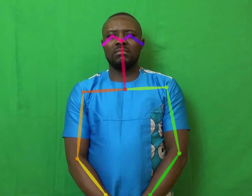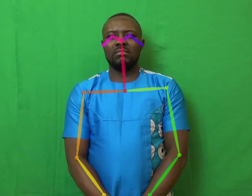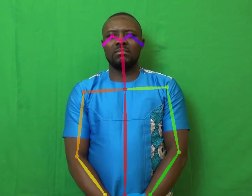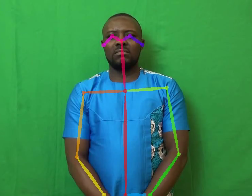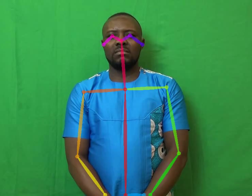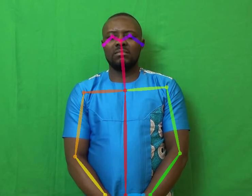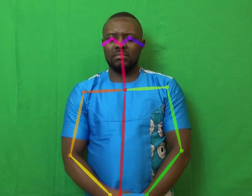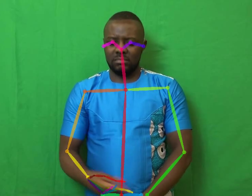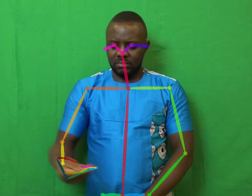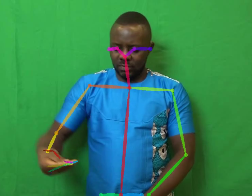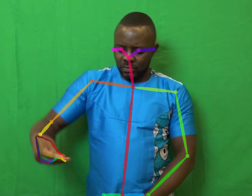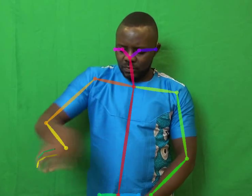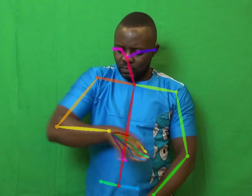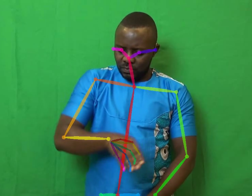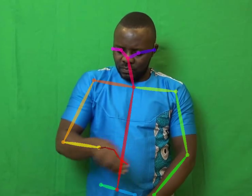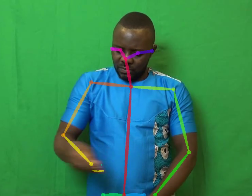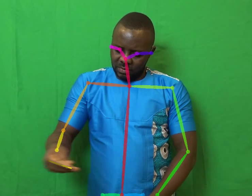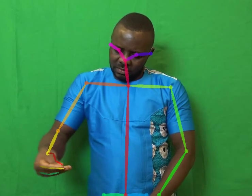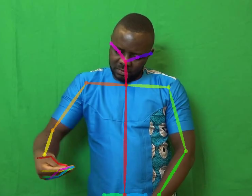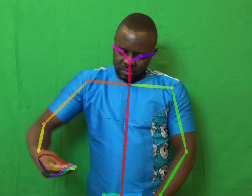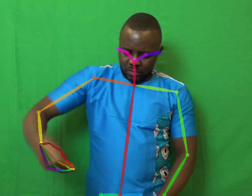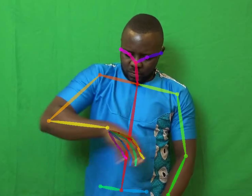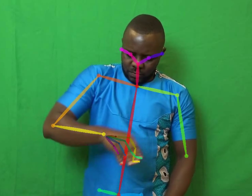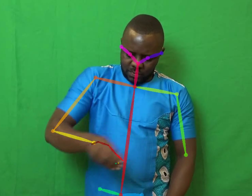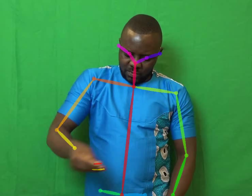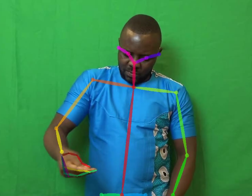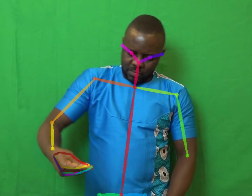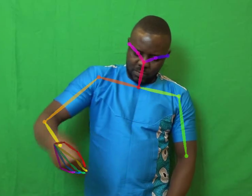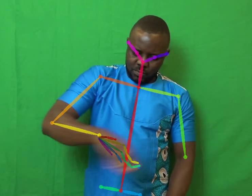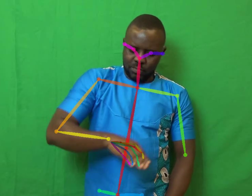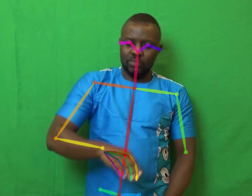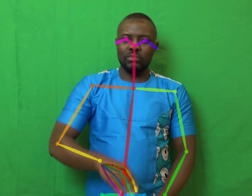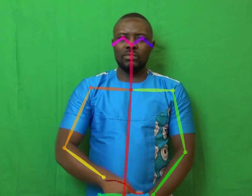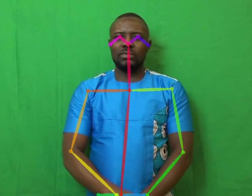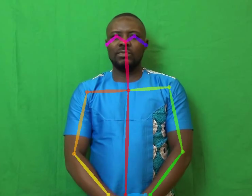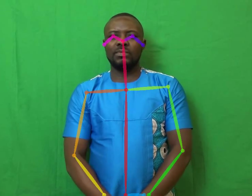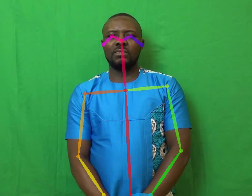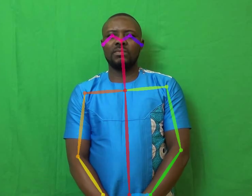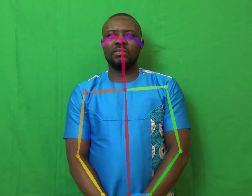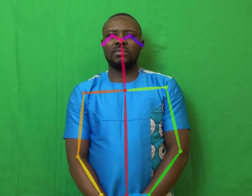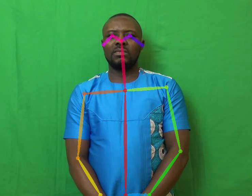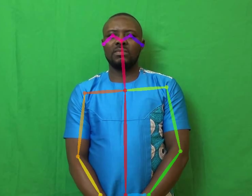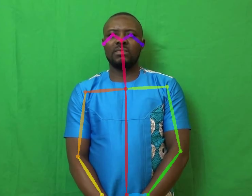ludo